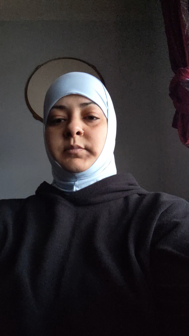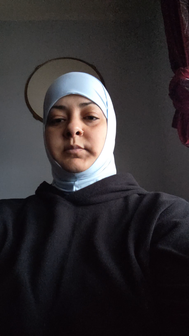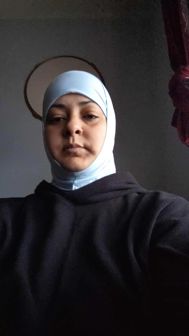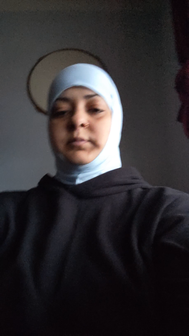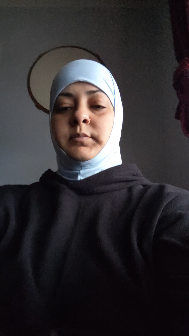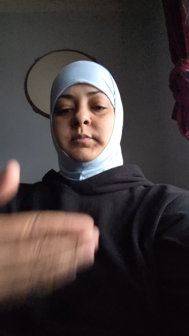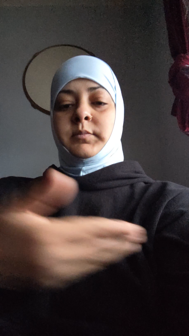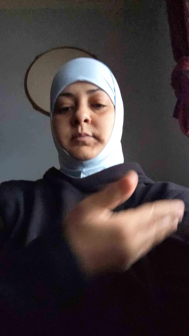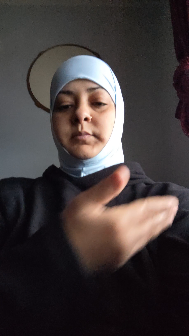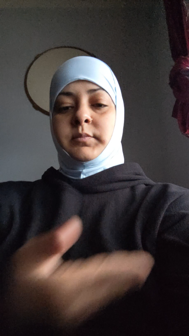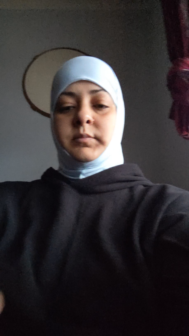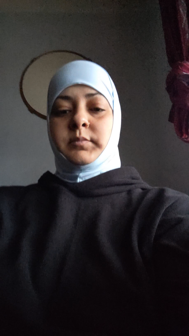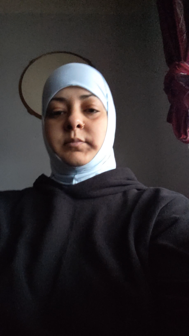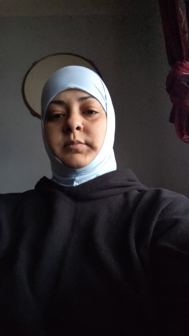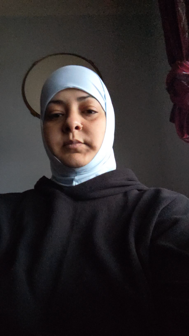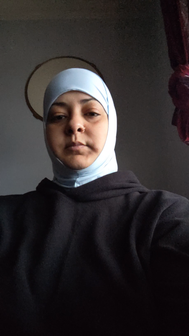baby